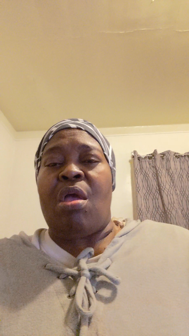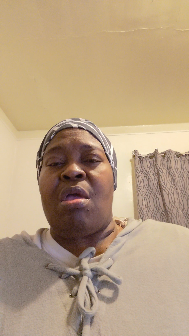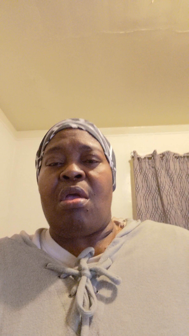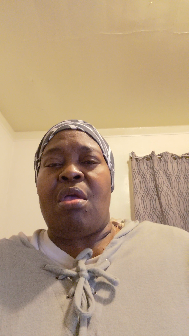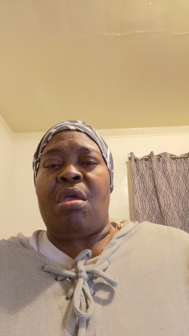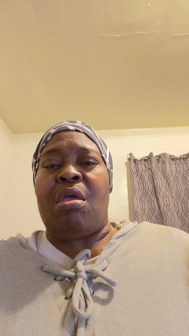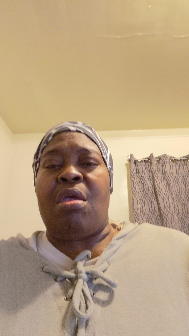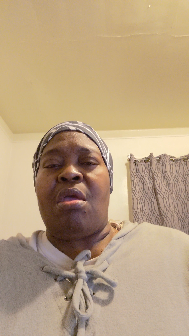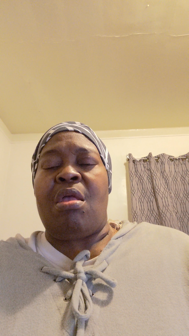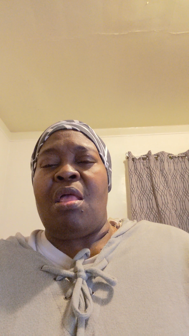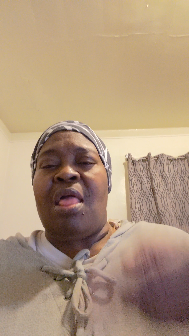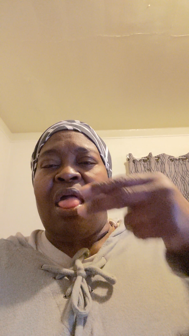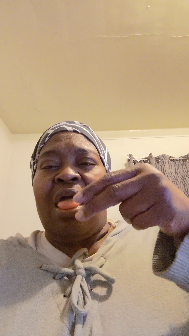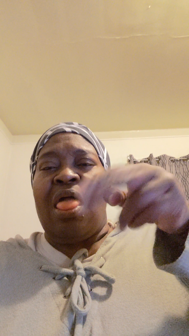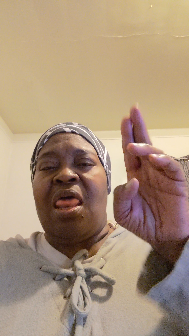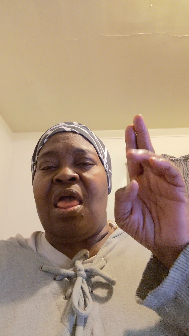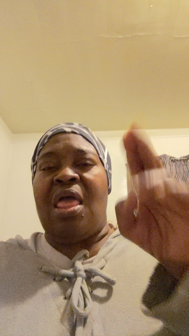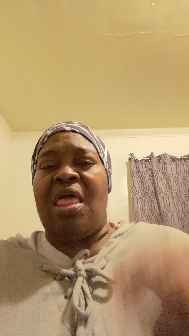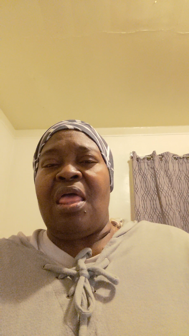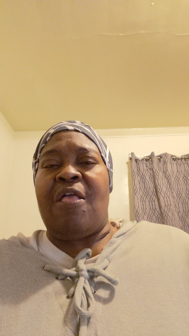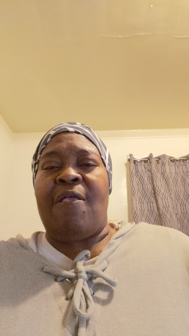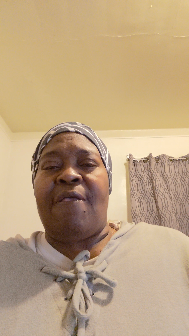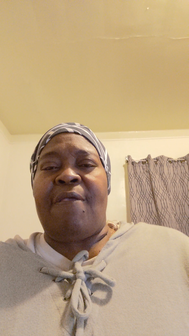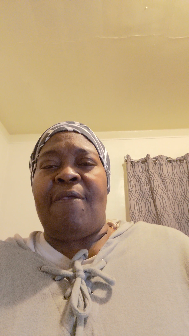lick